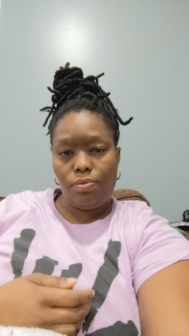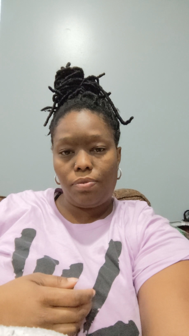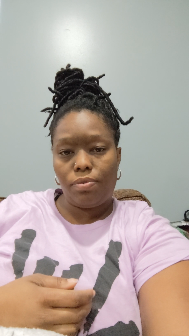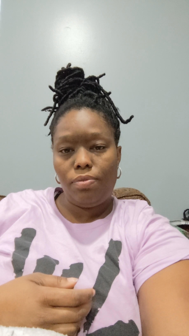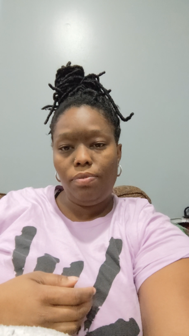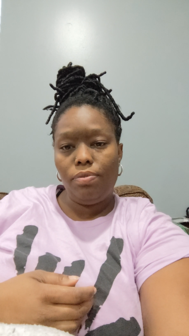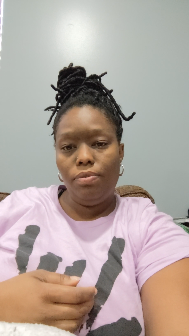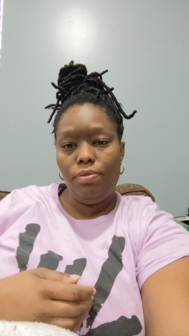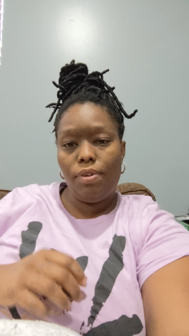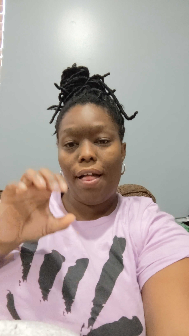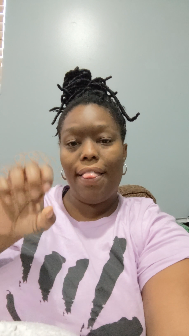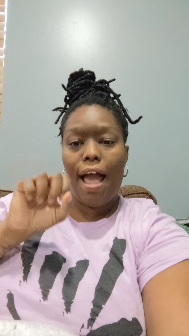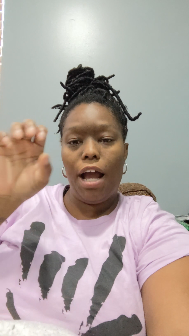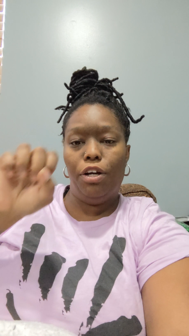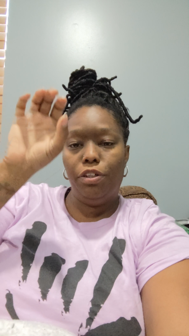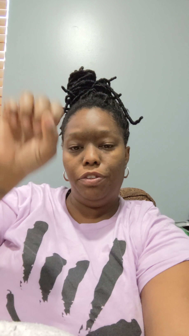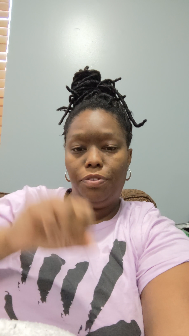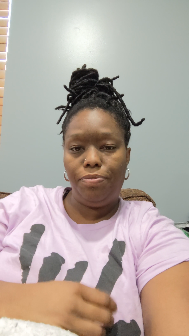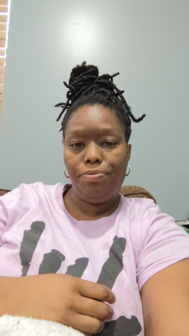ladder